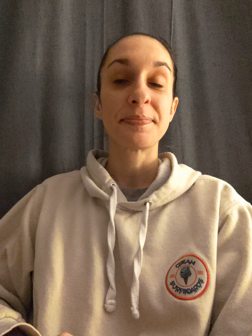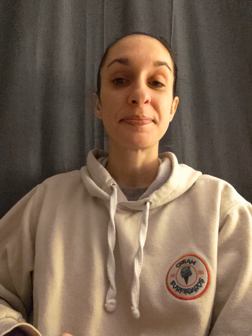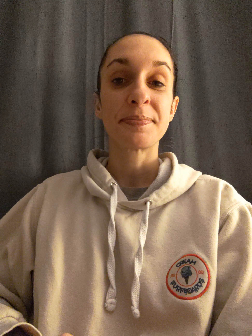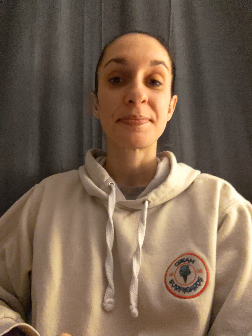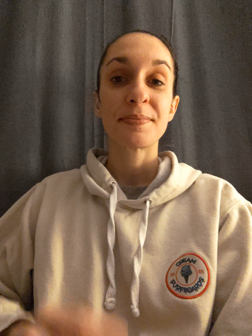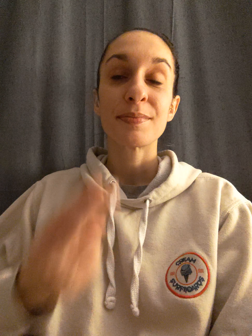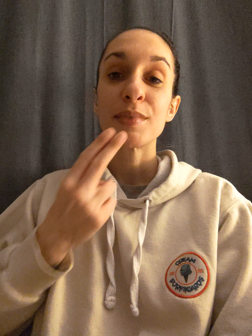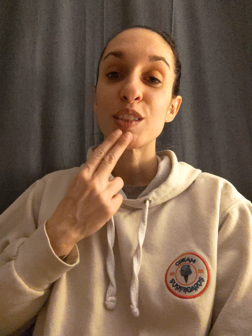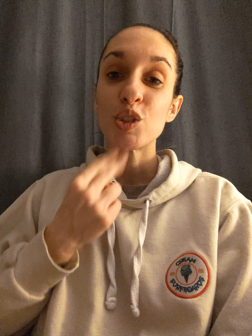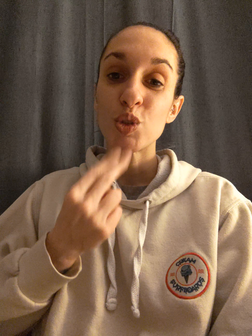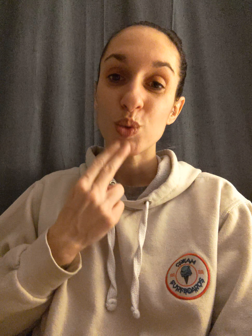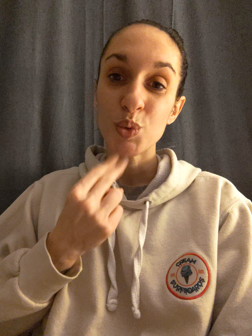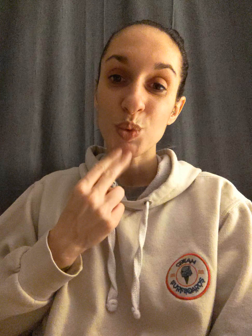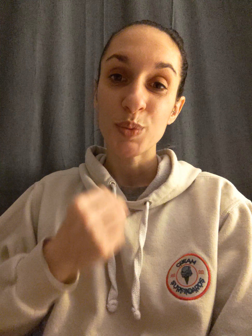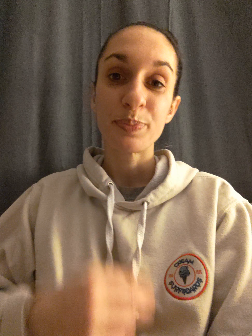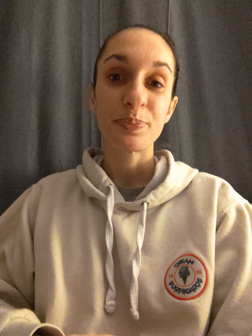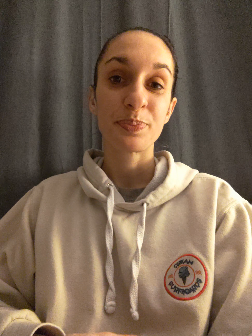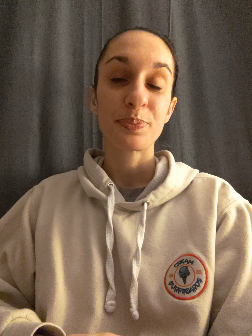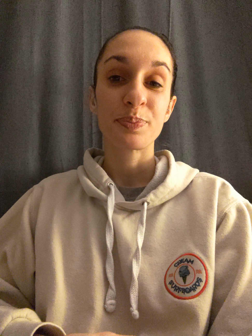cute